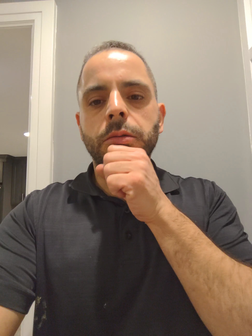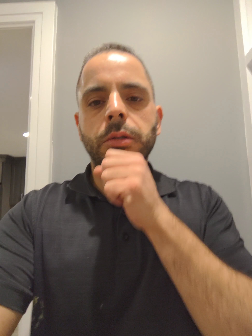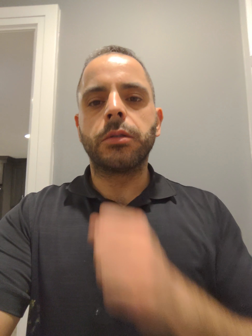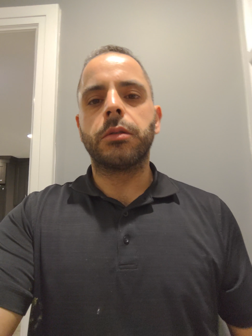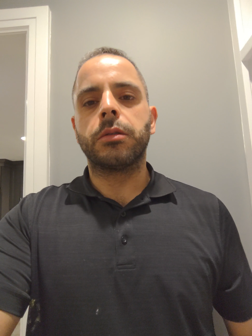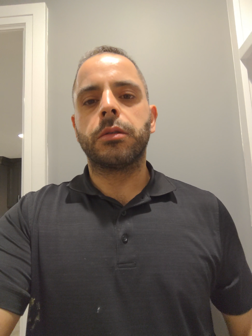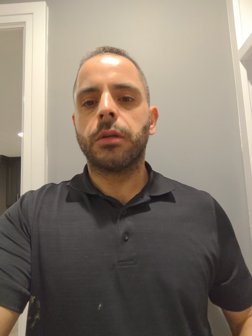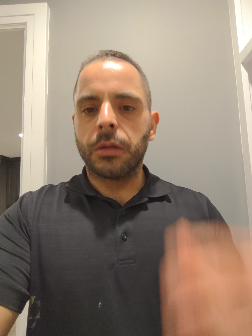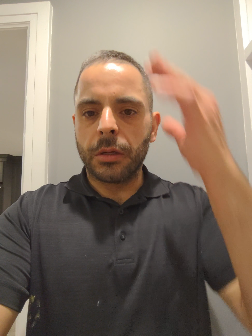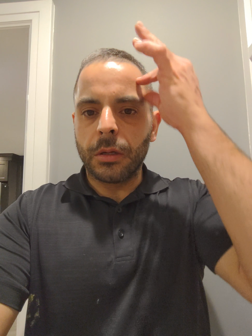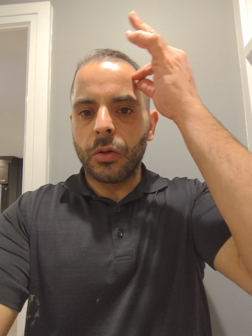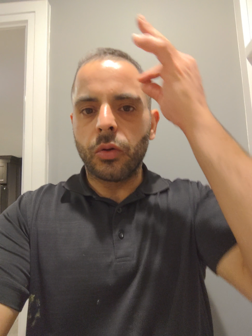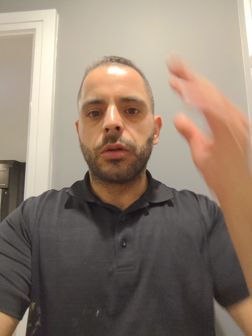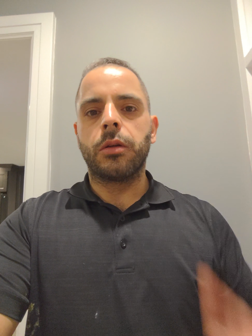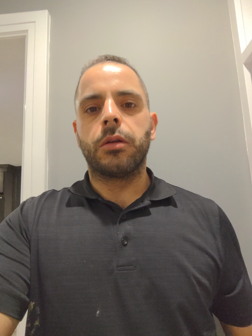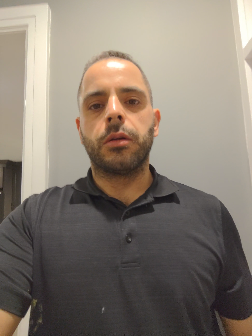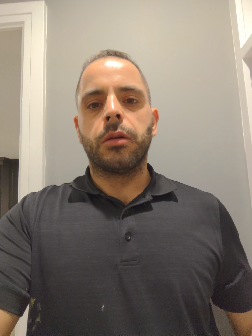hair